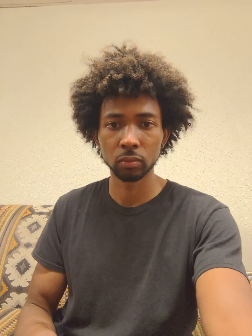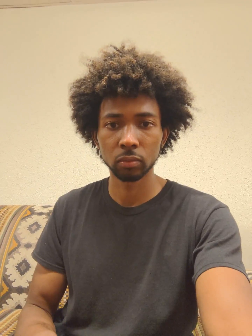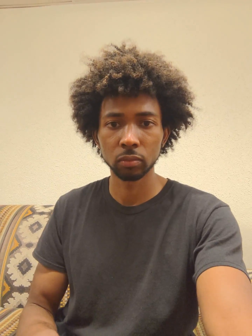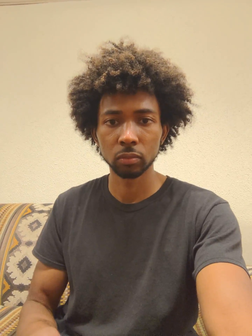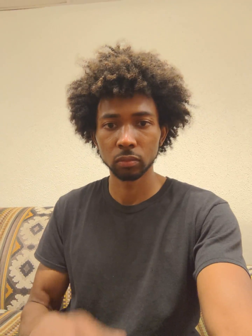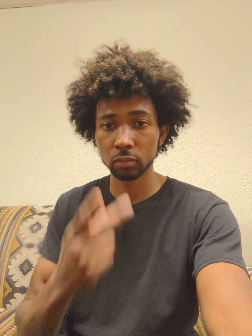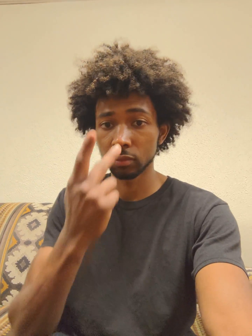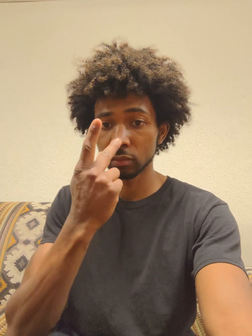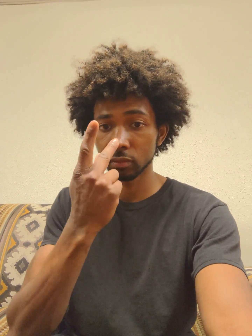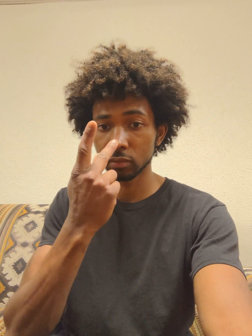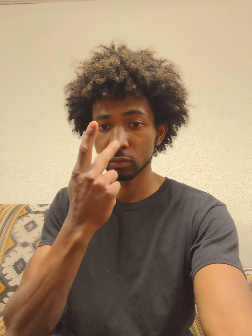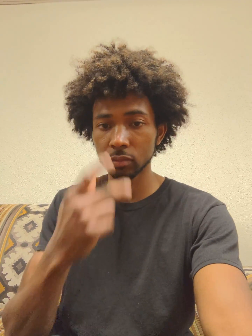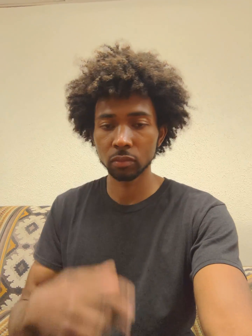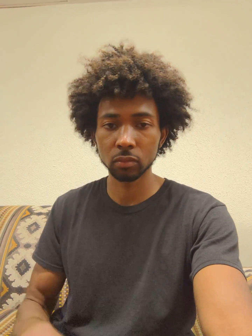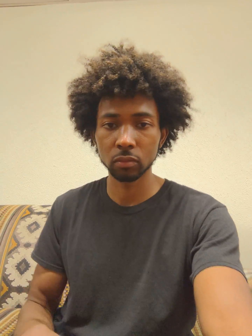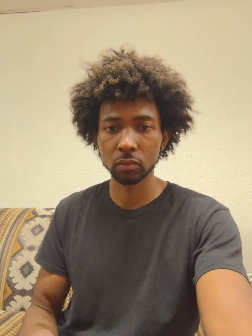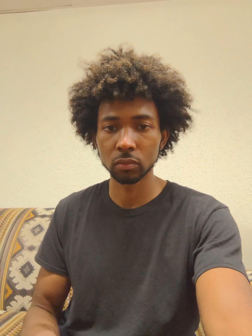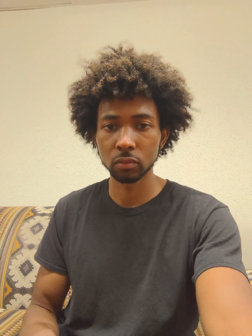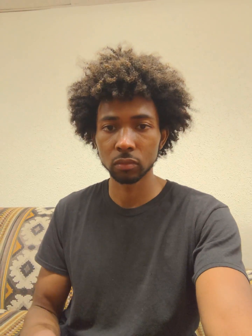penis